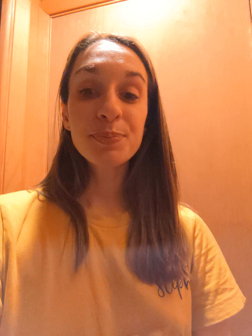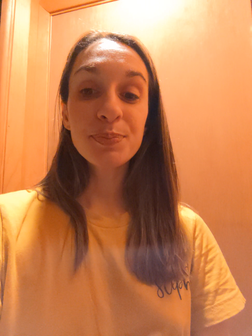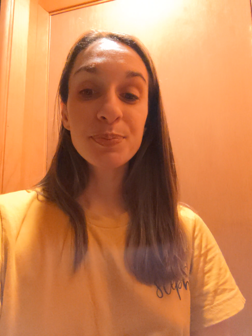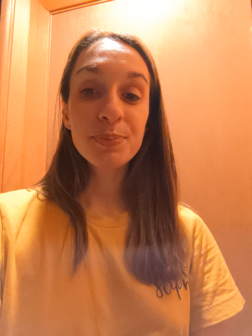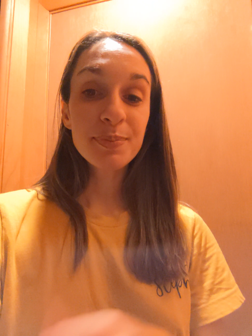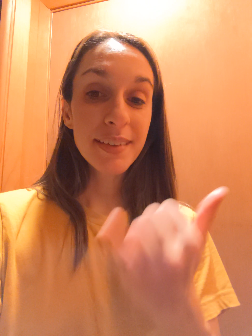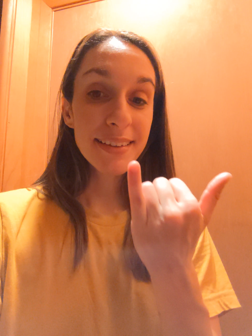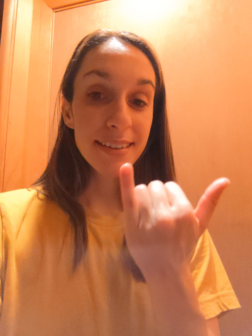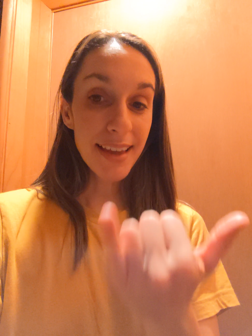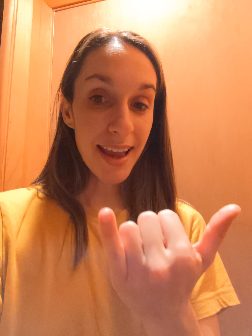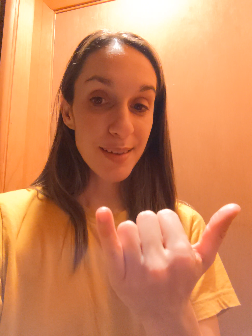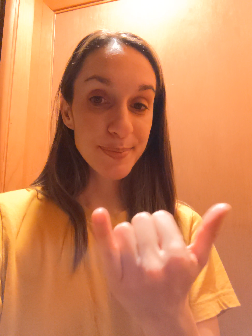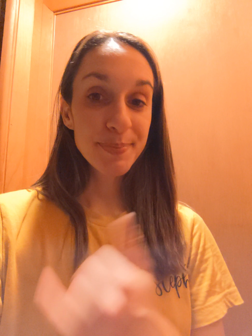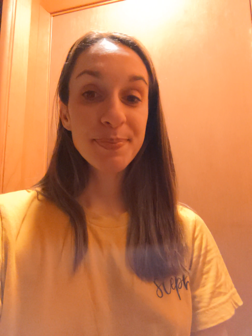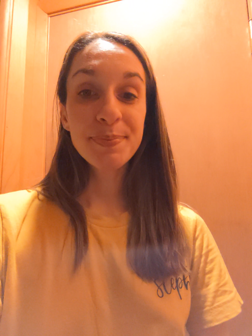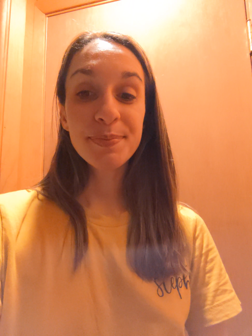now